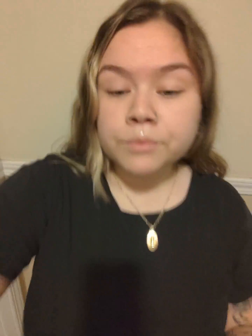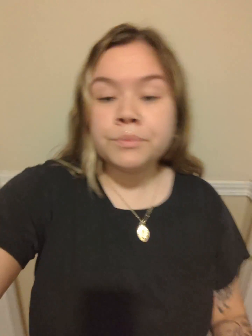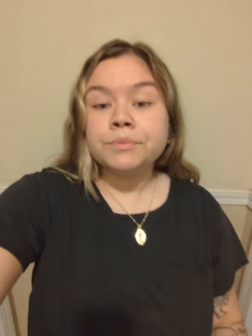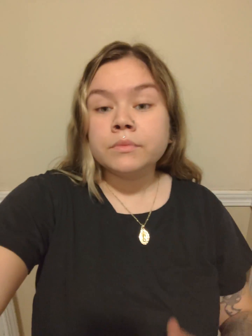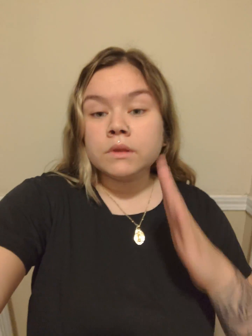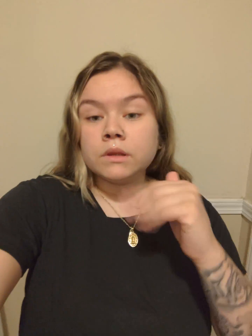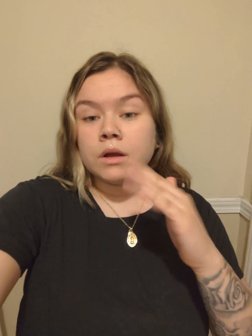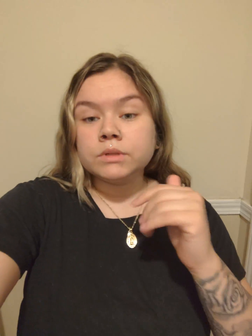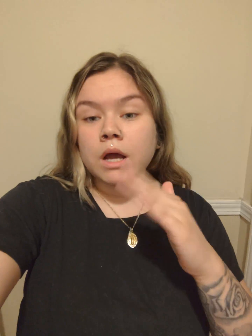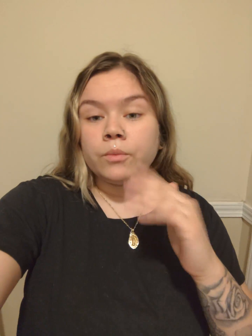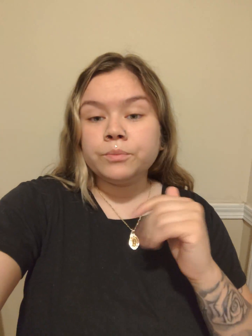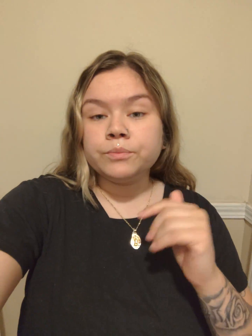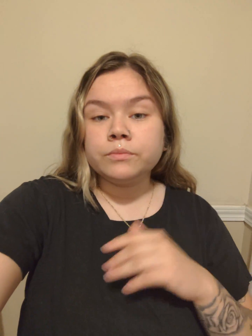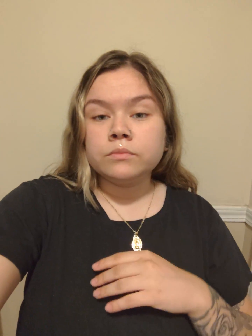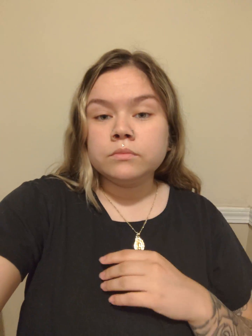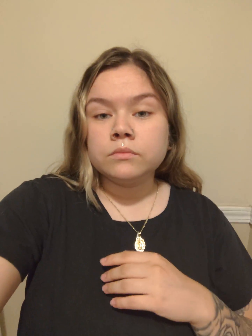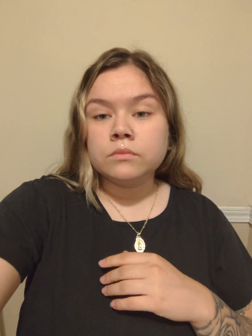downtown